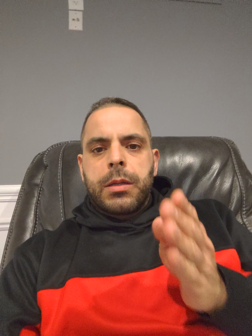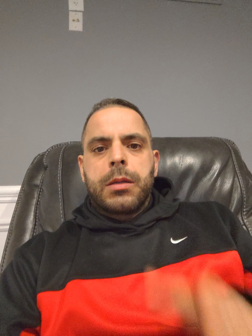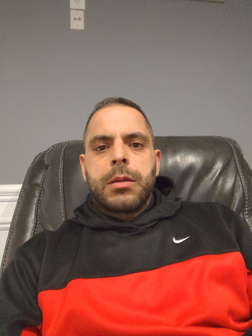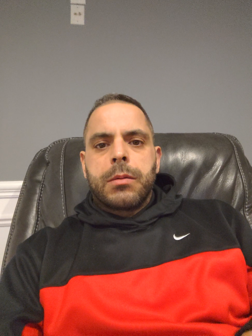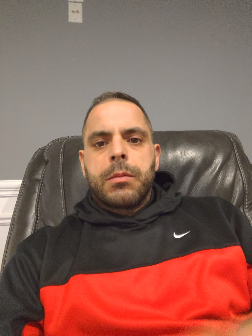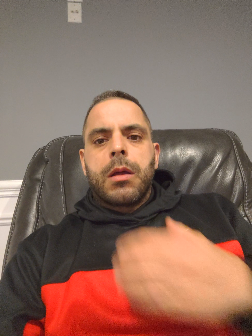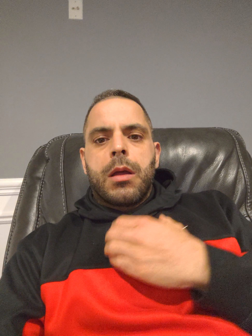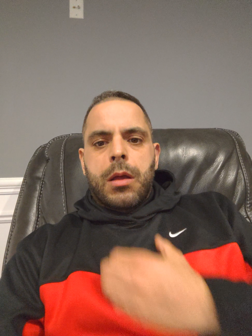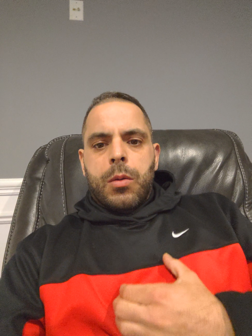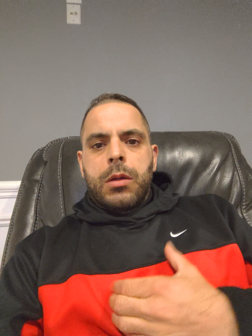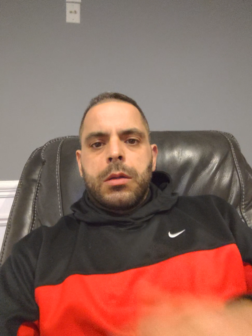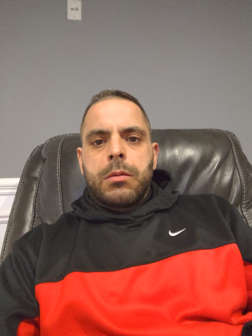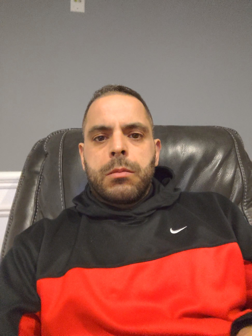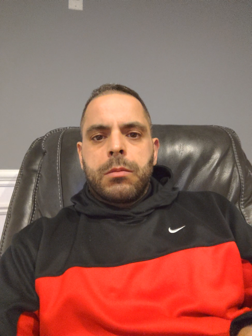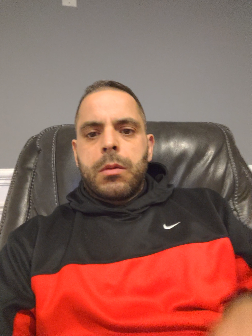hungry